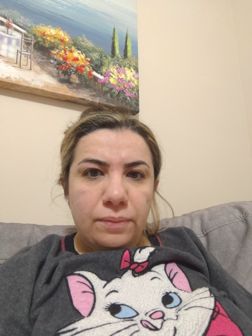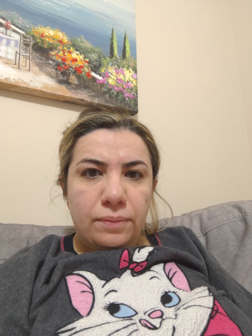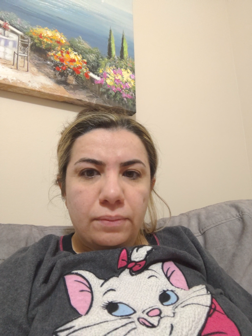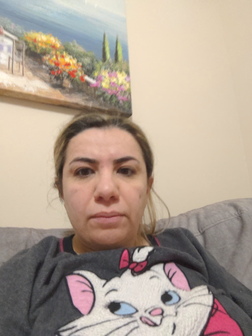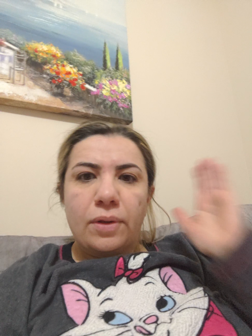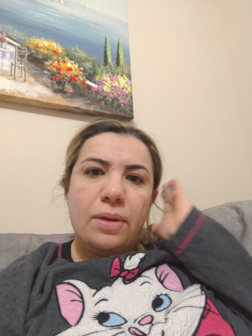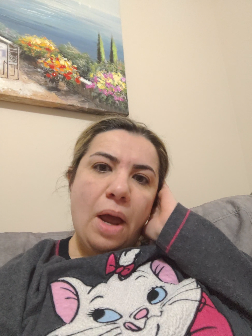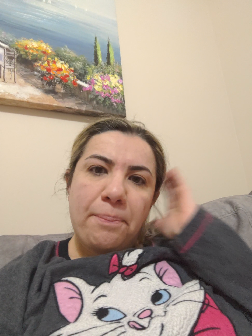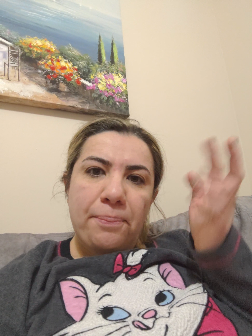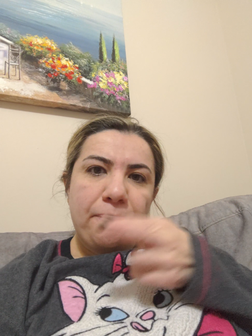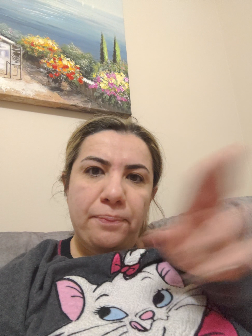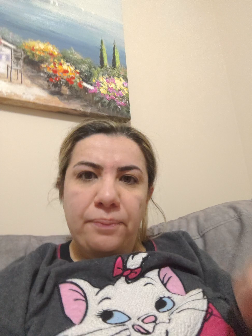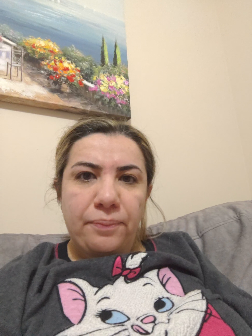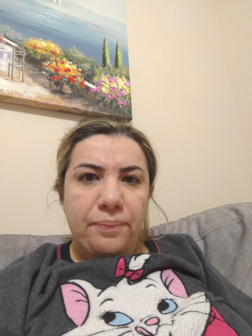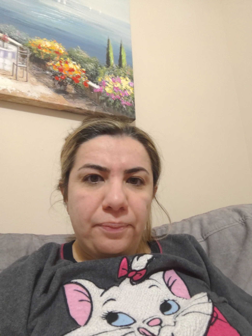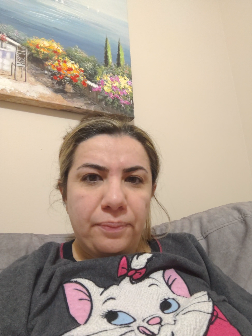bedroom